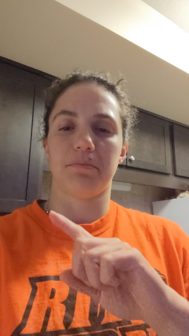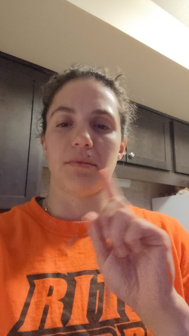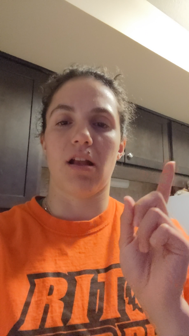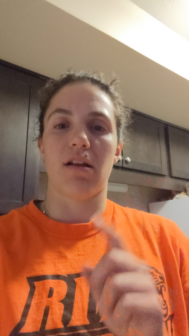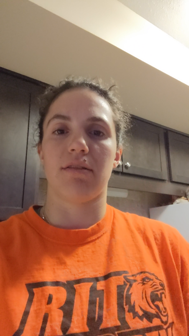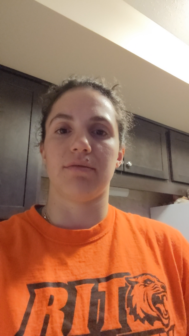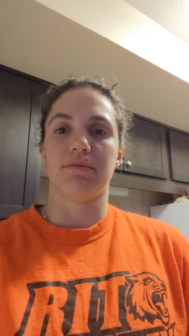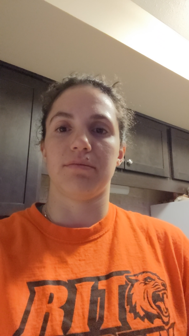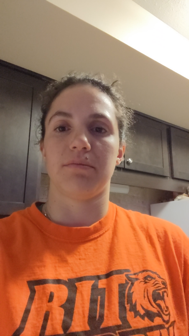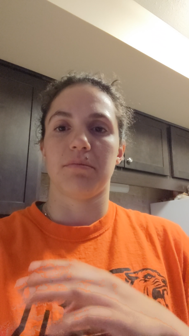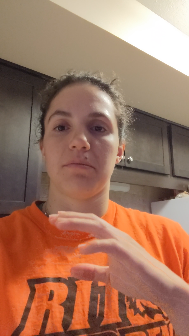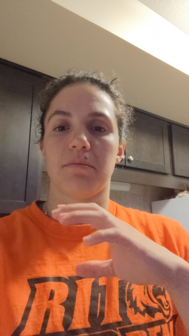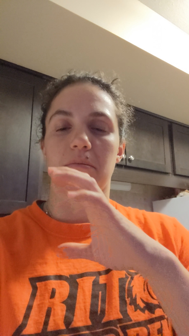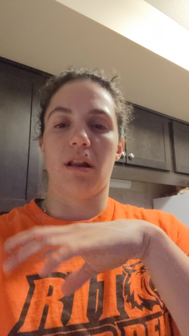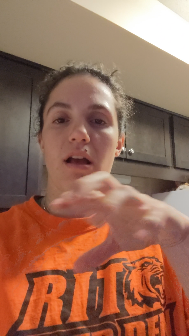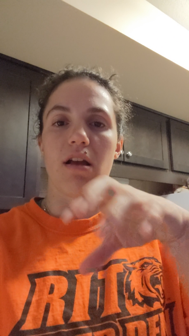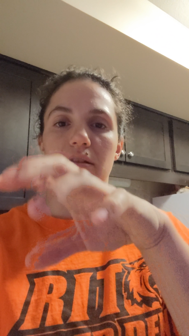block